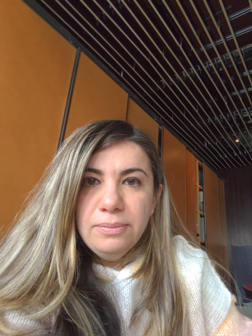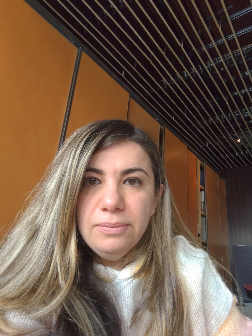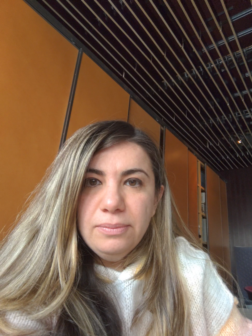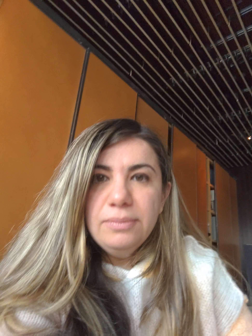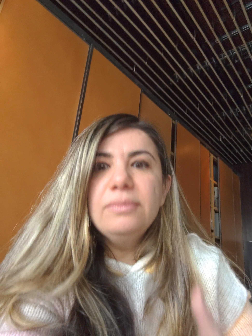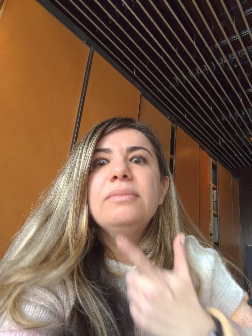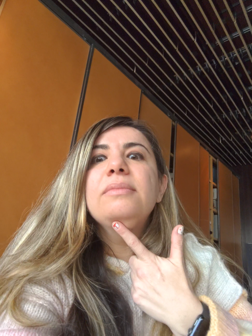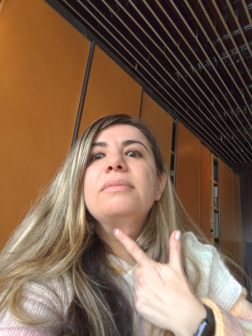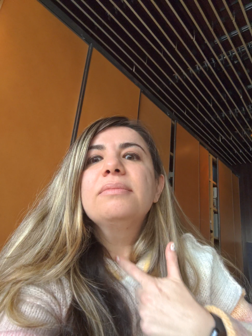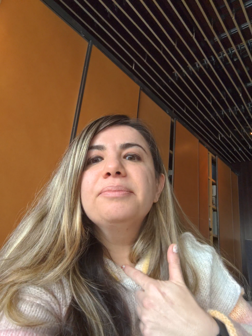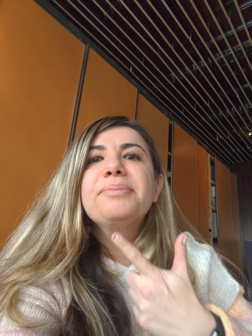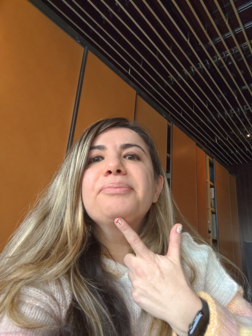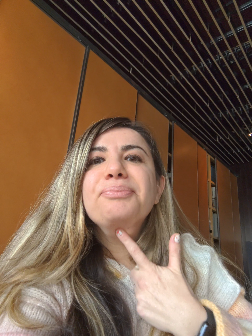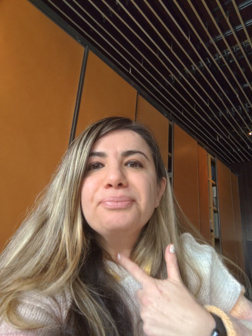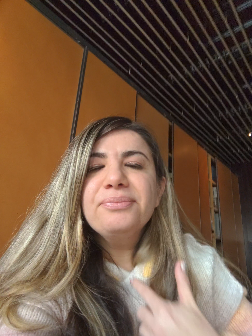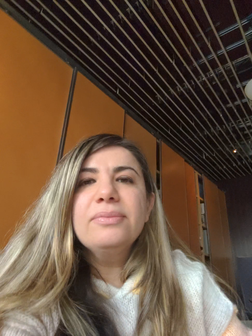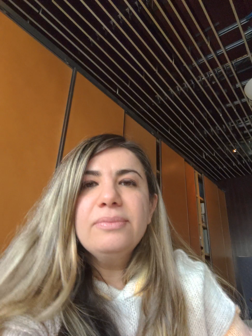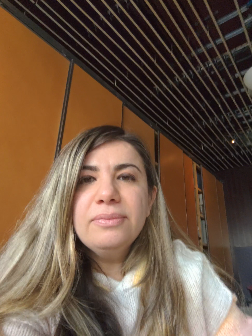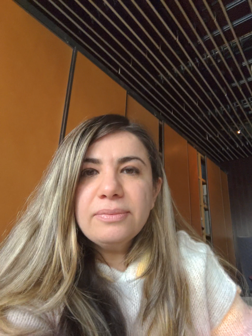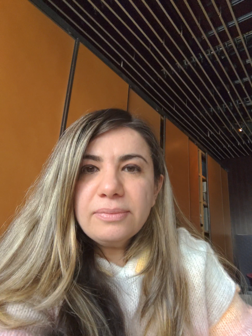thirsty